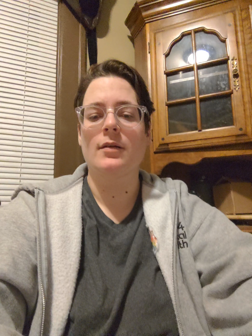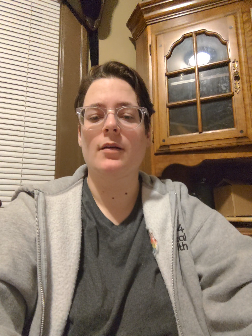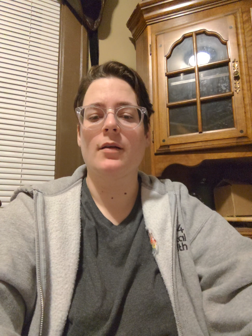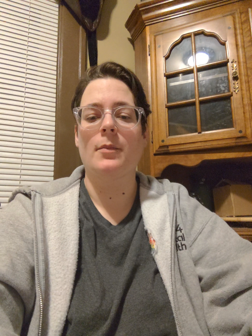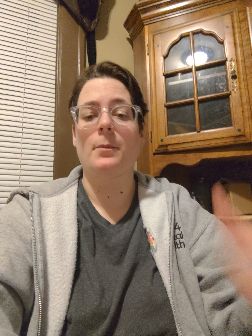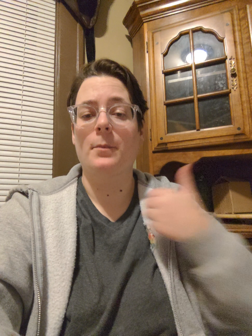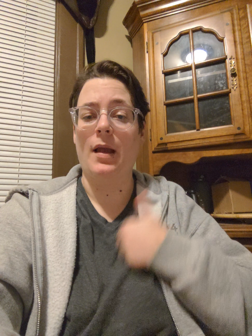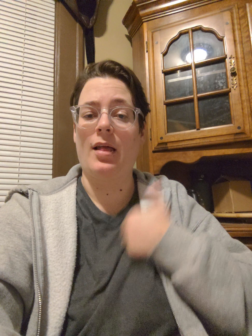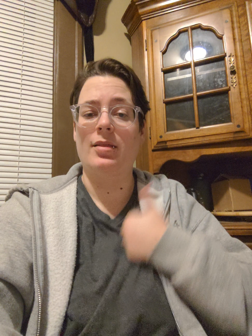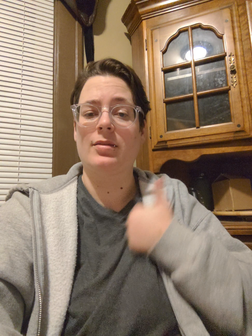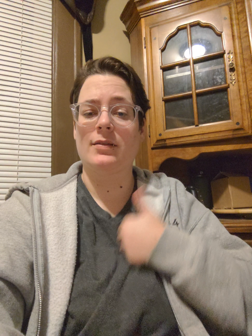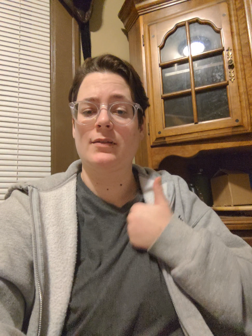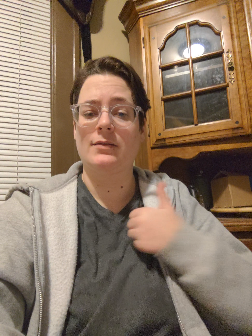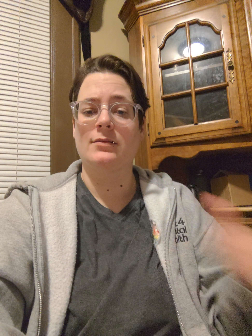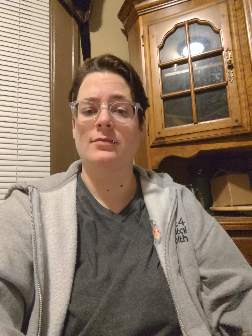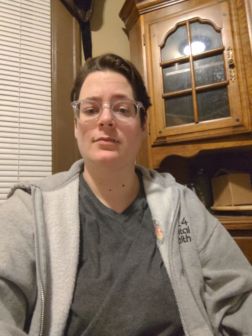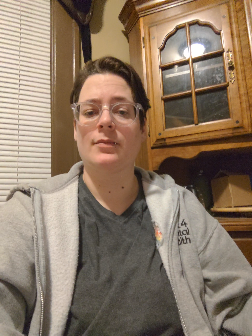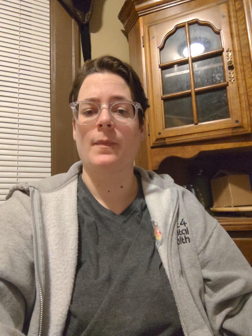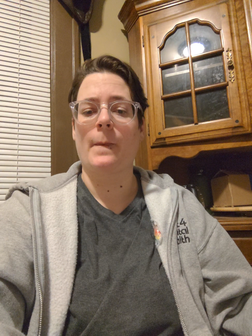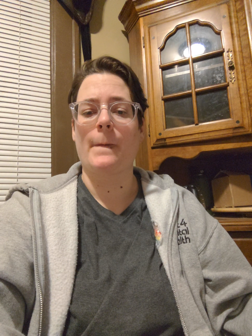bath